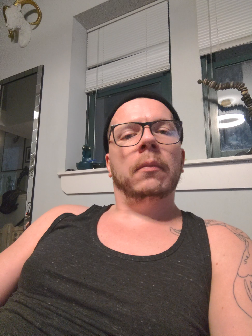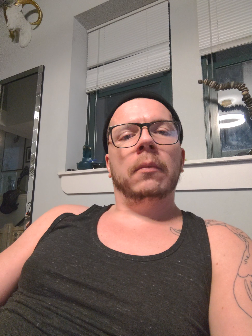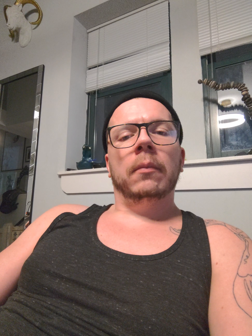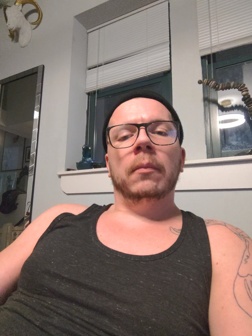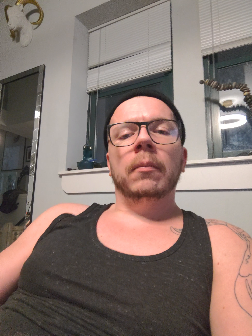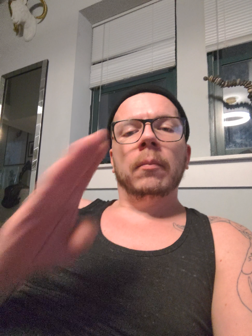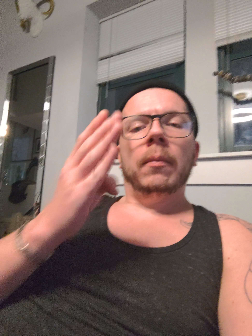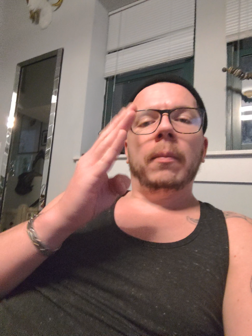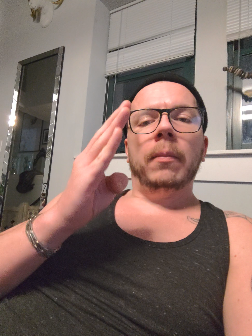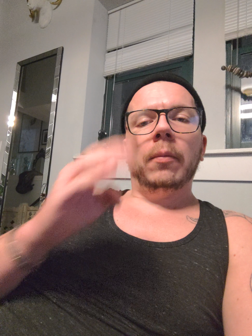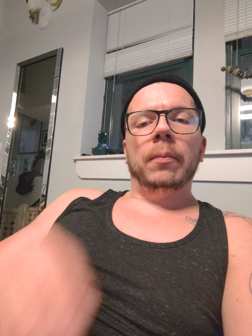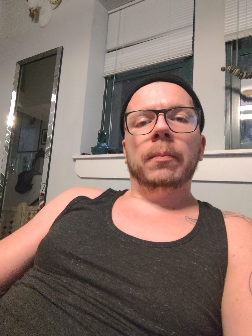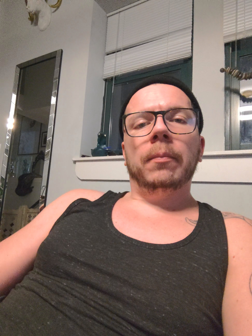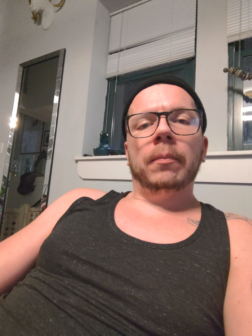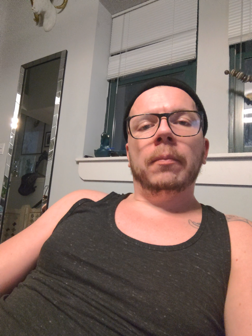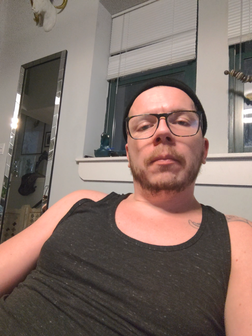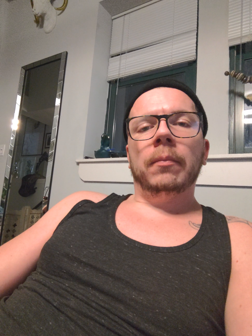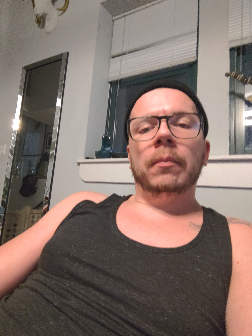blue